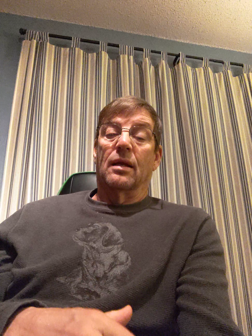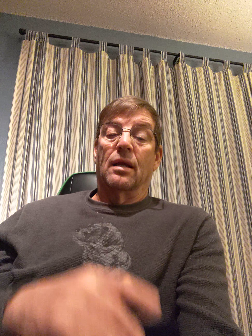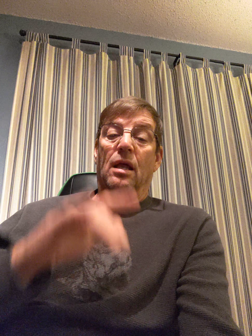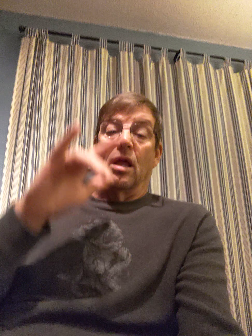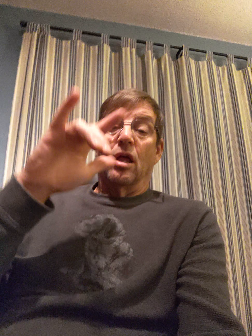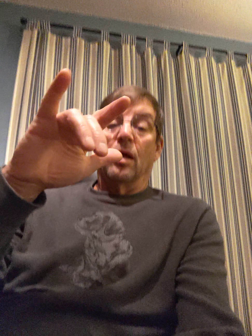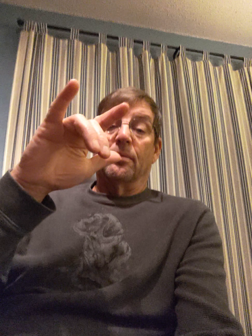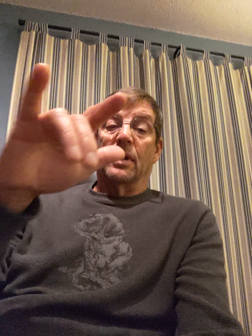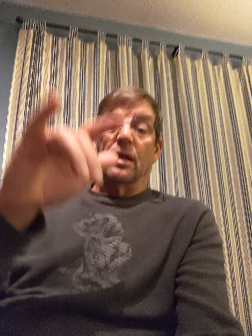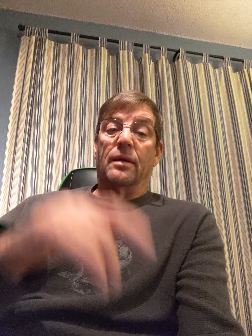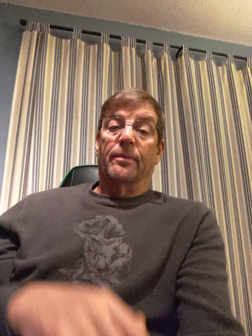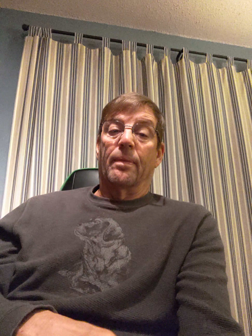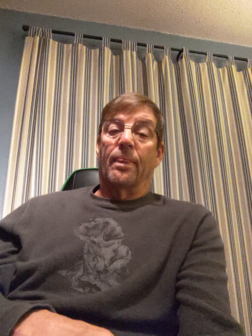airplane